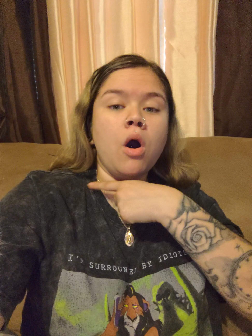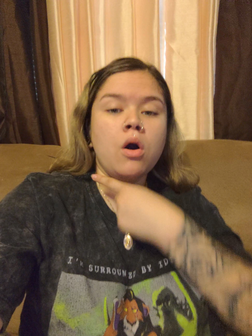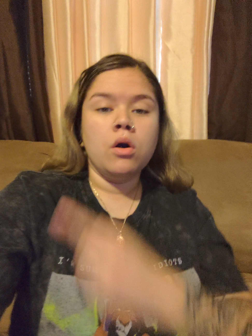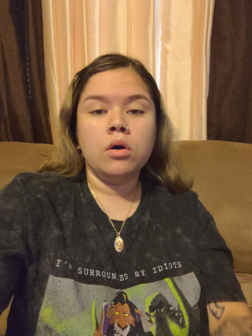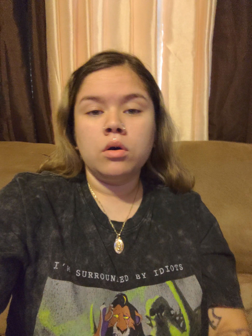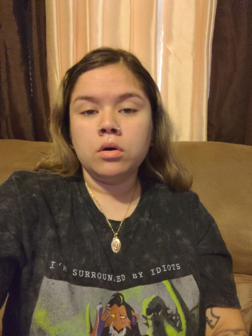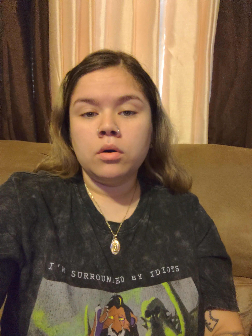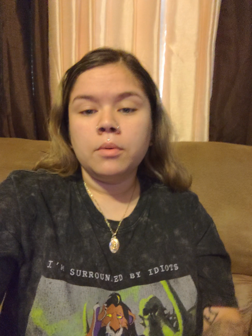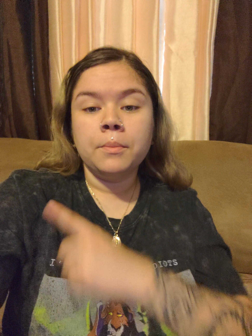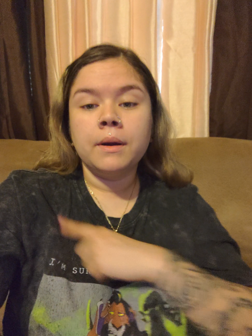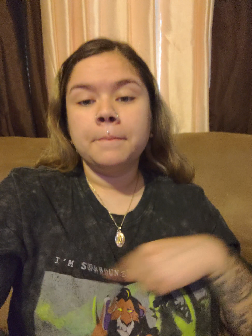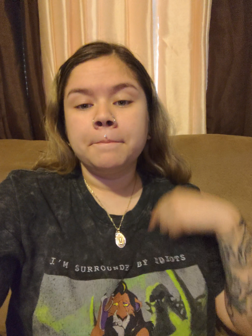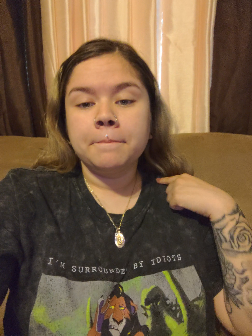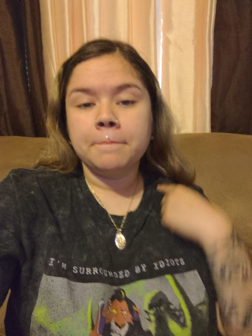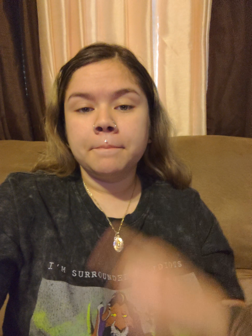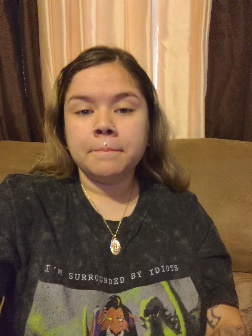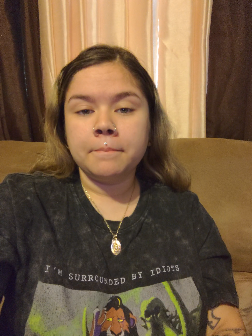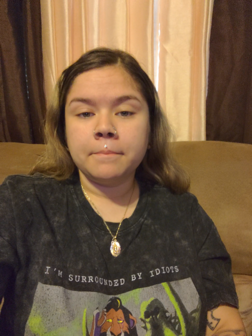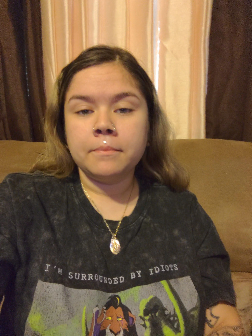bib